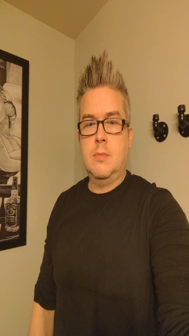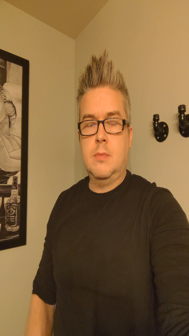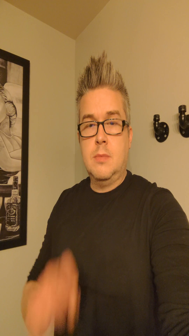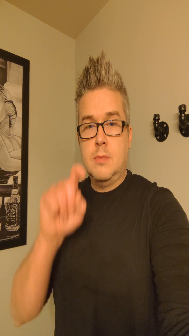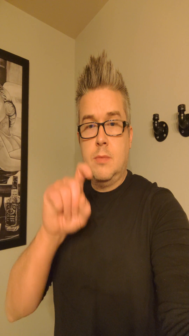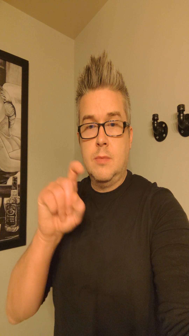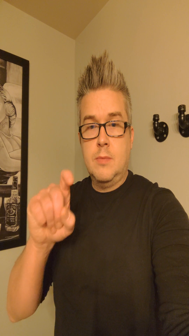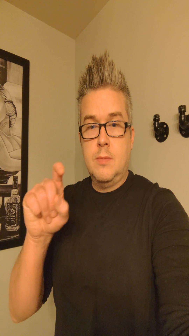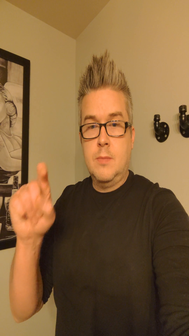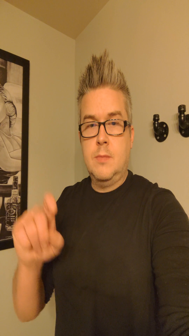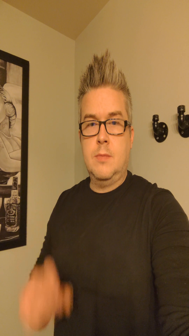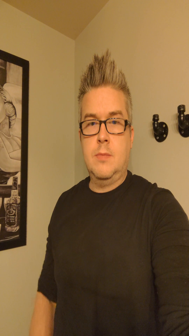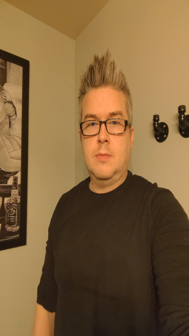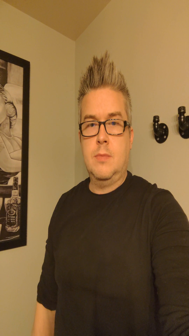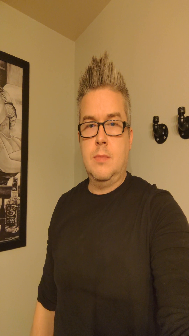closet